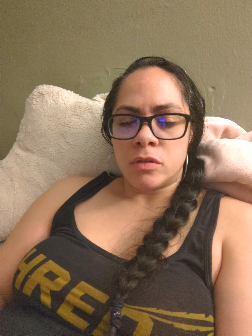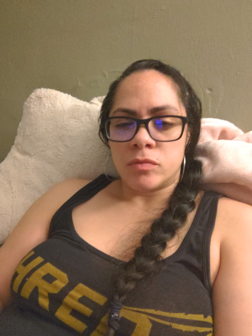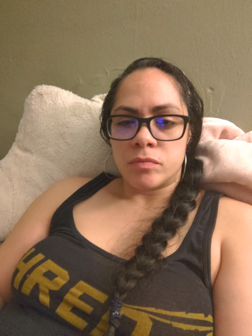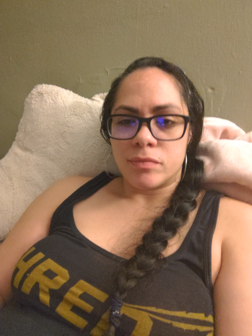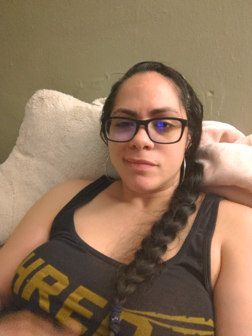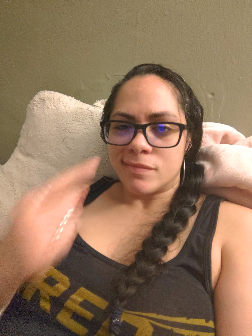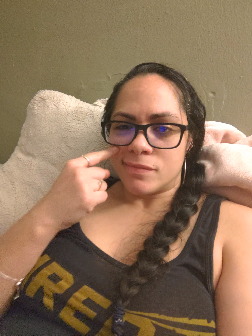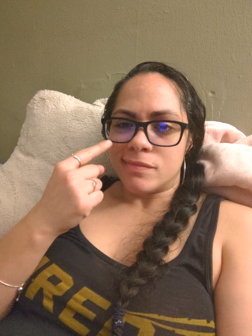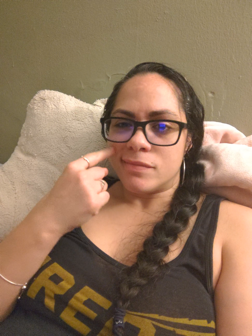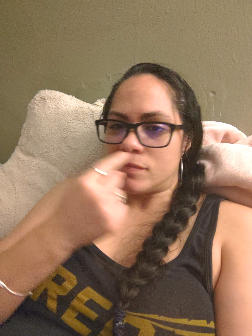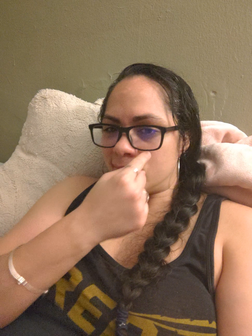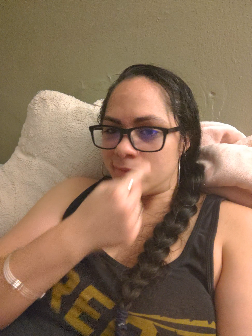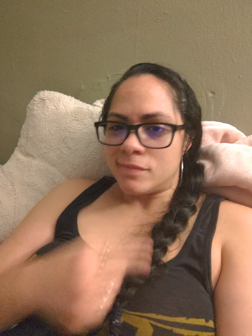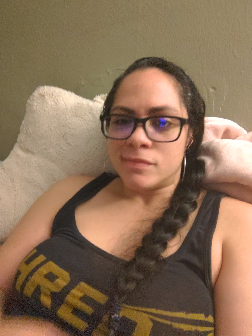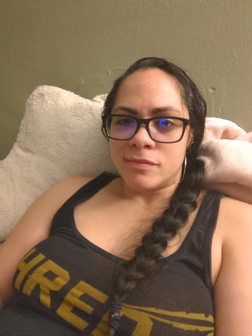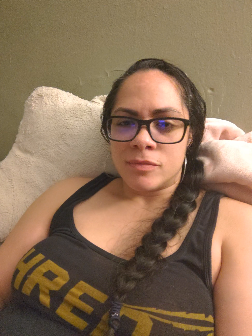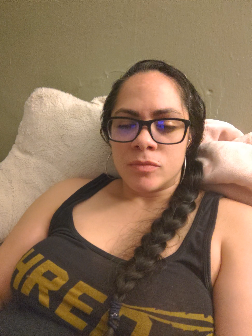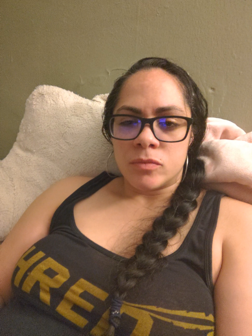eye